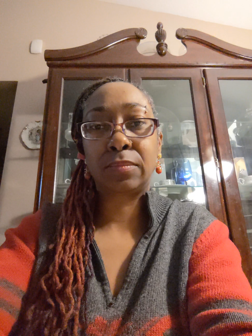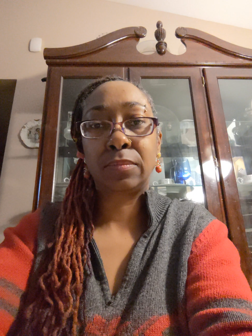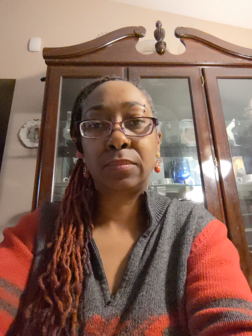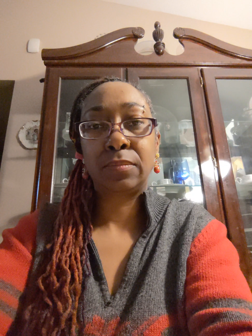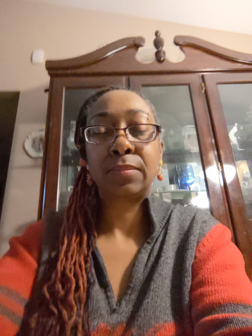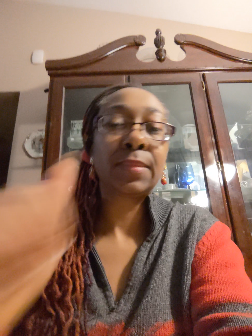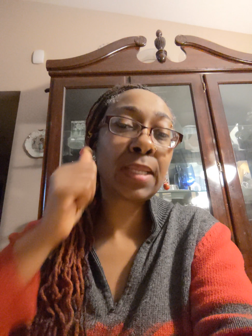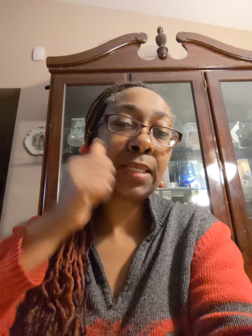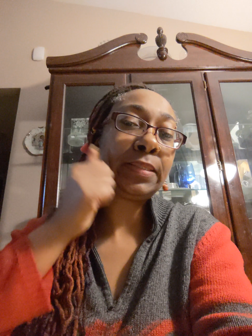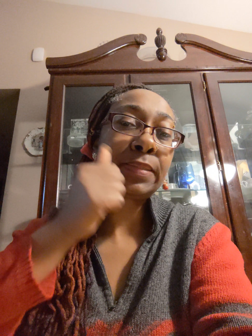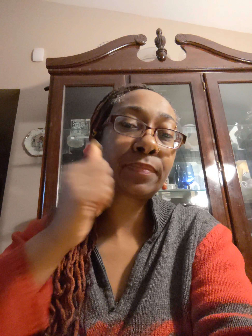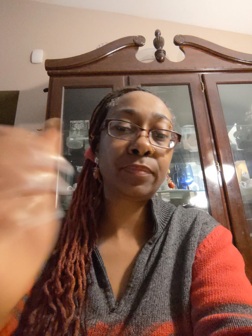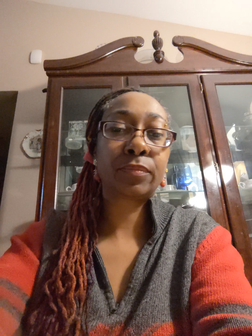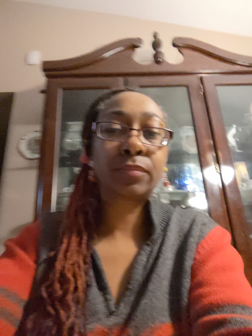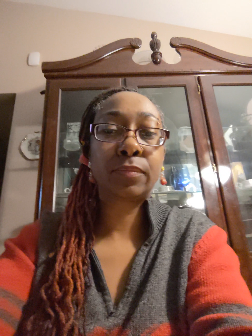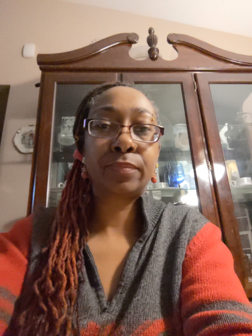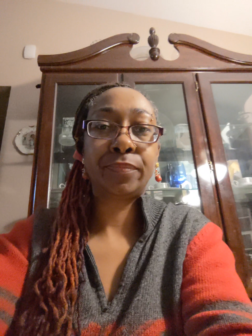aunt